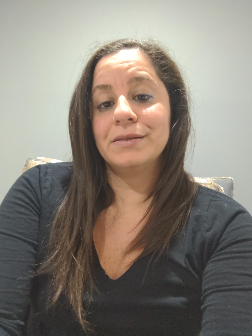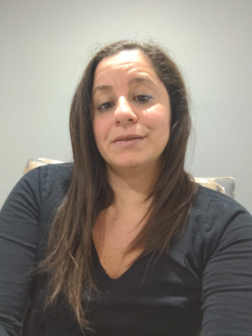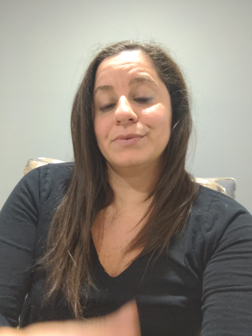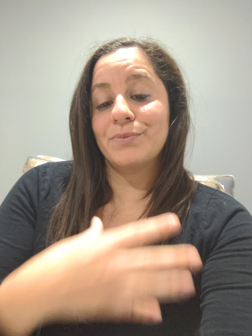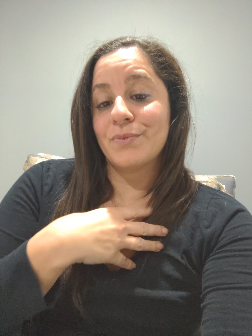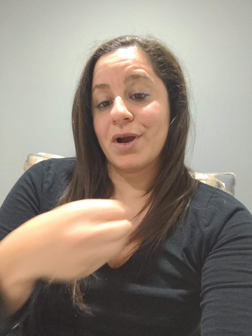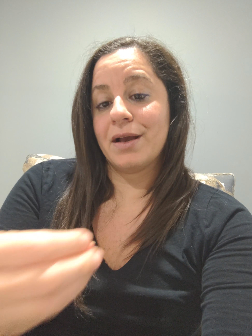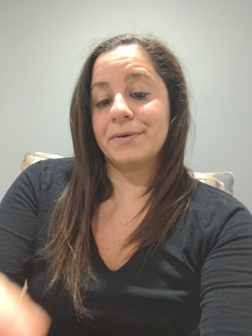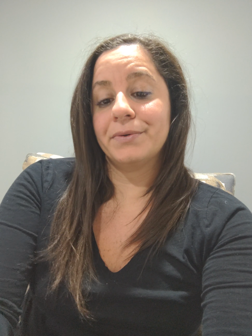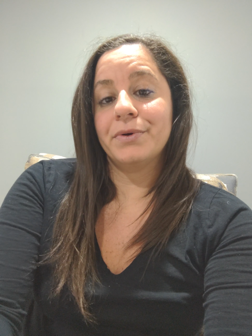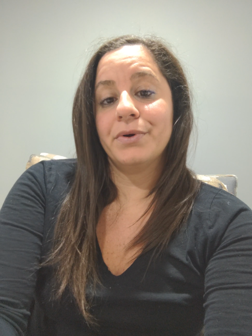white